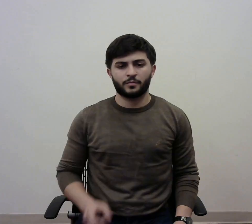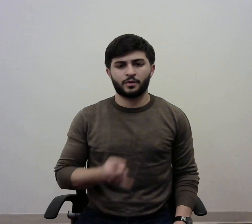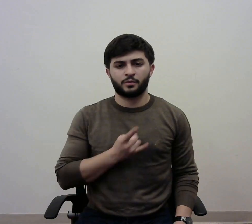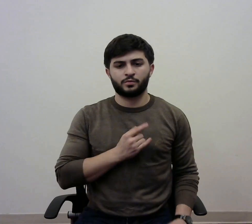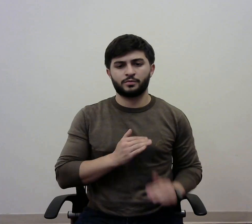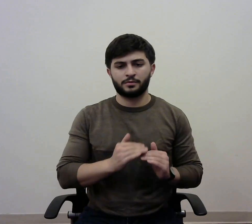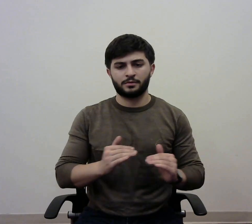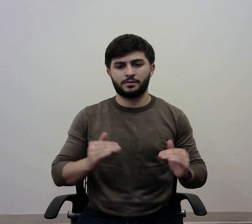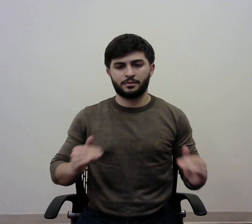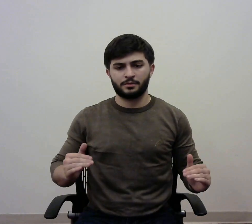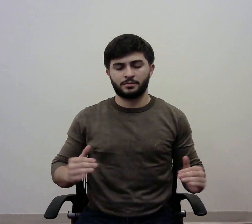uşaq